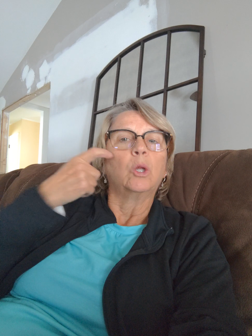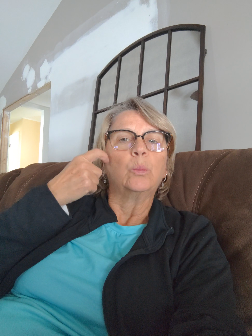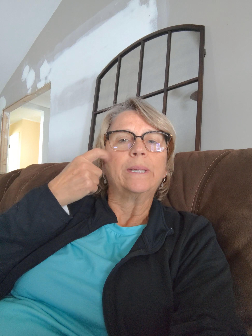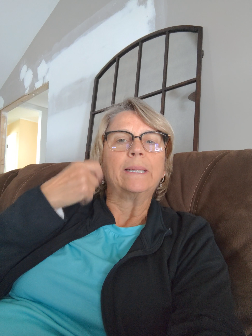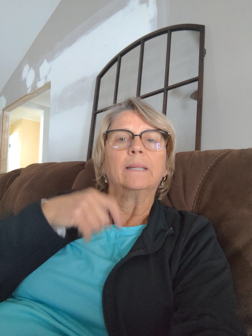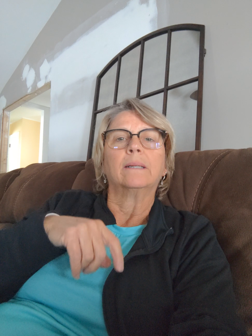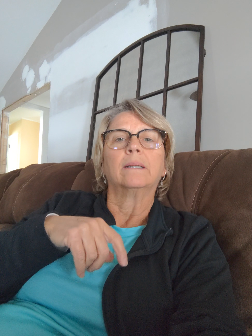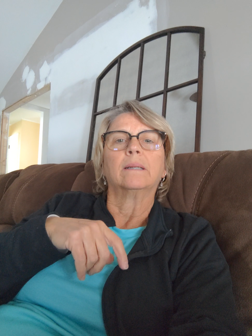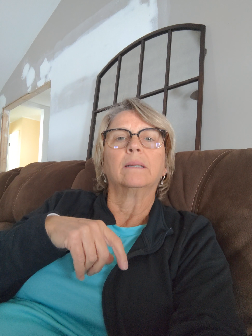owie